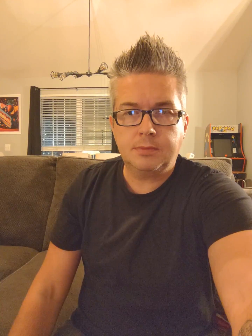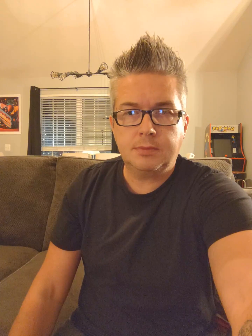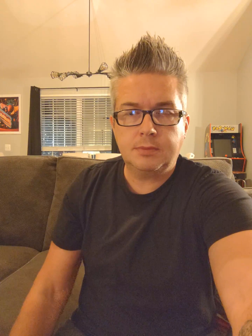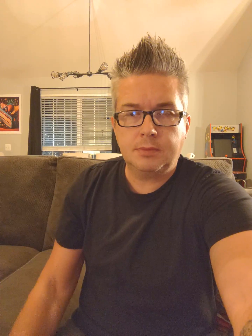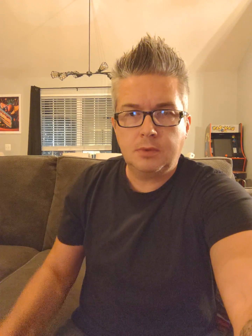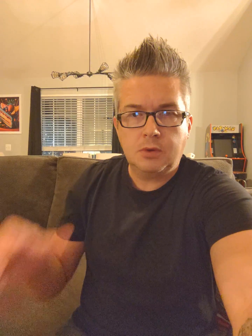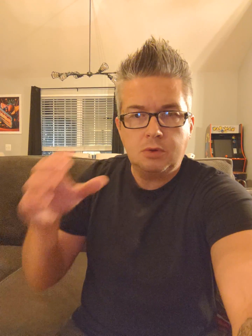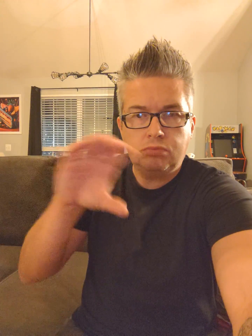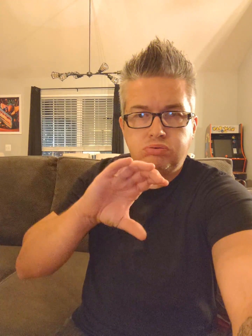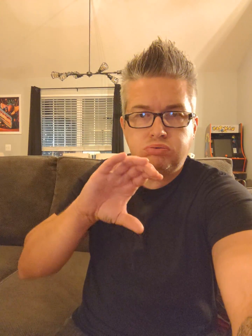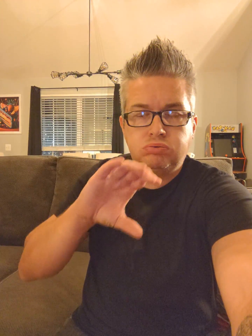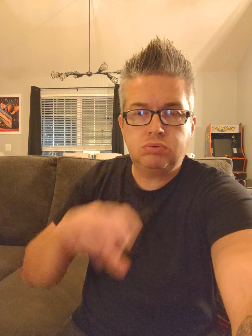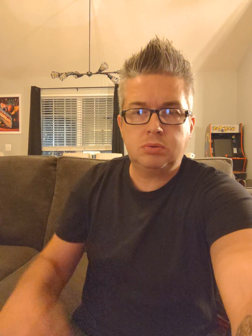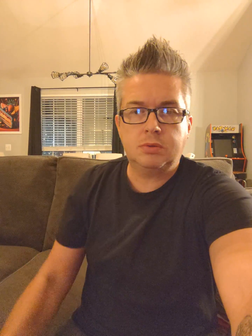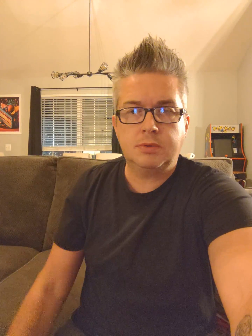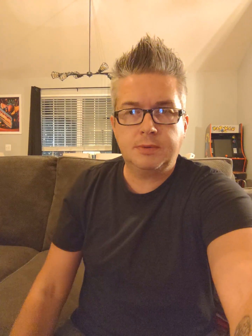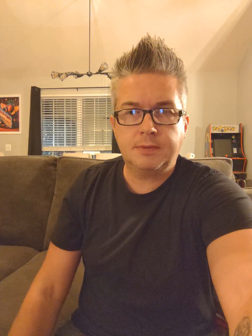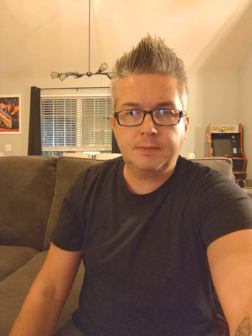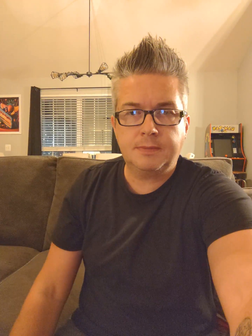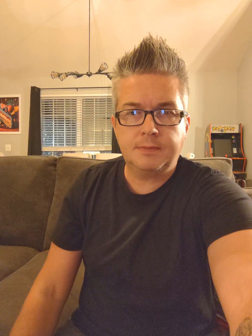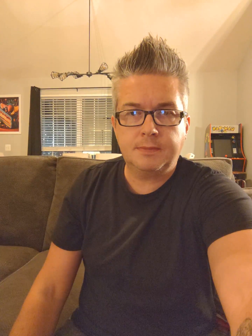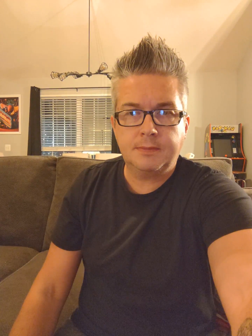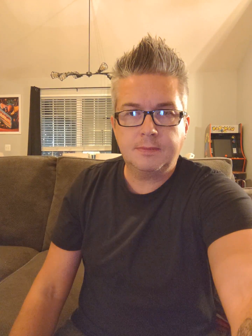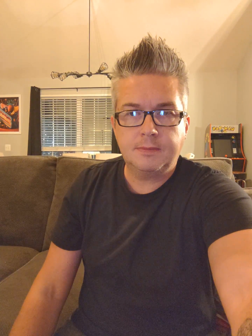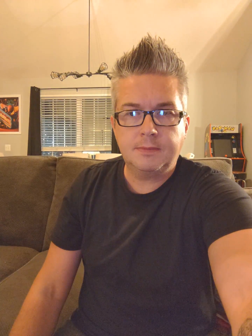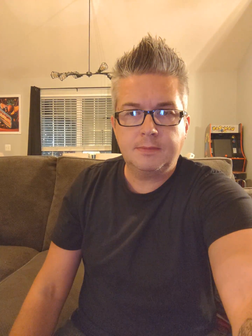pour